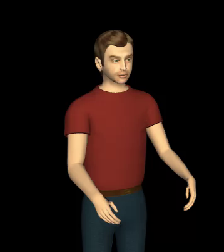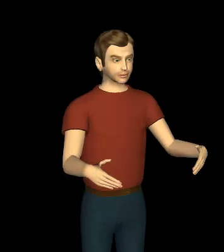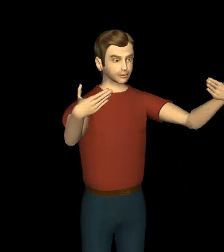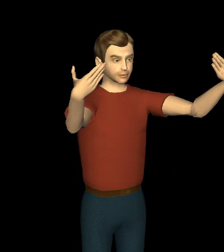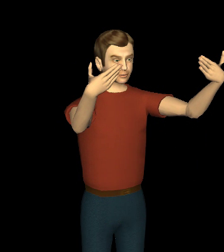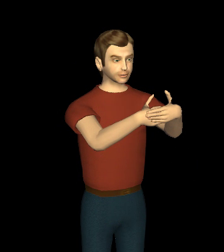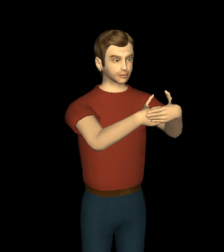الليل